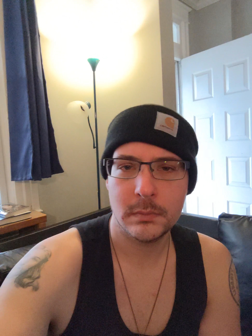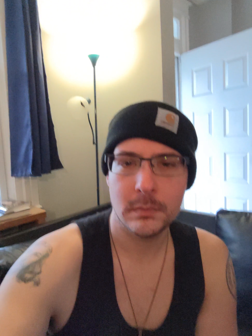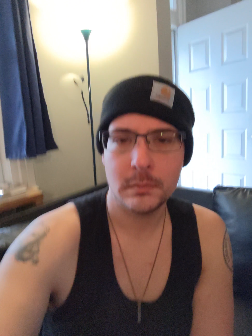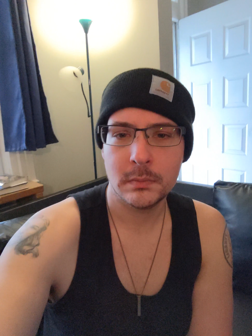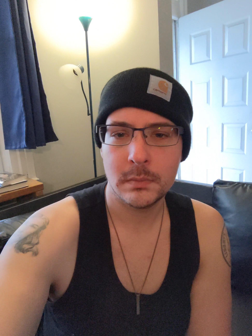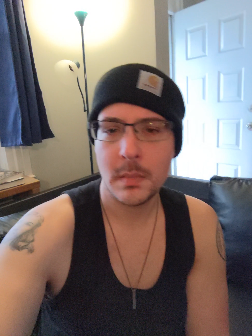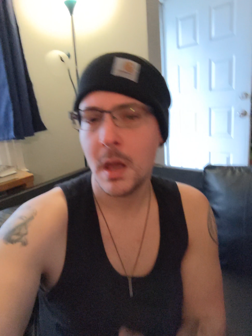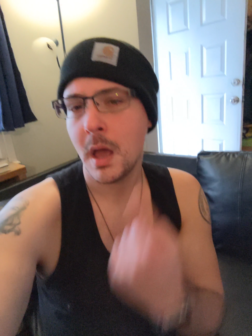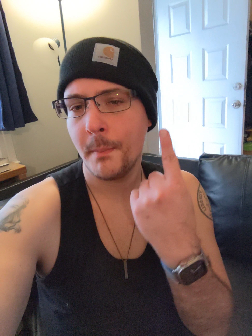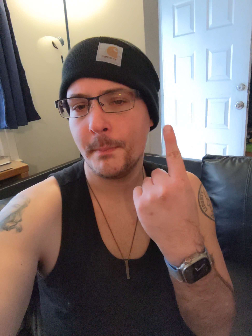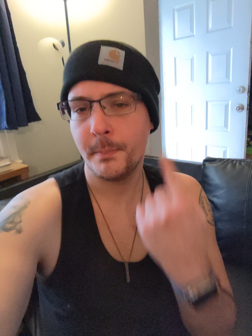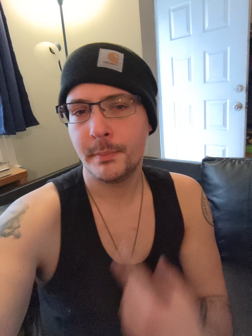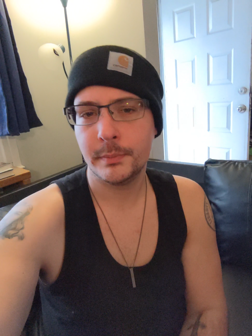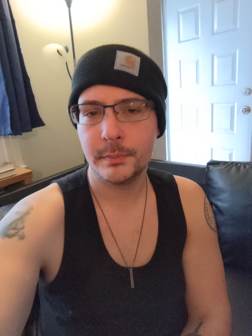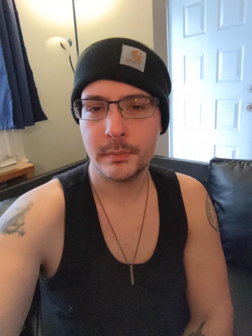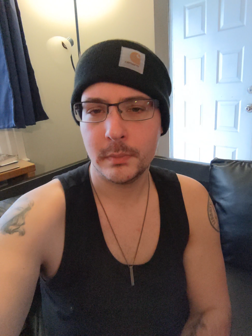up